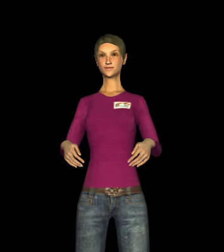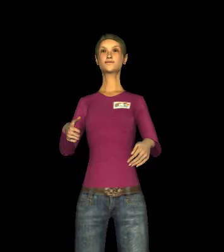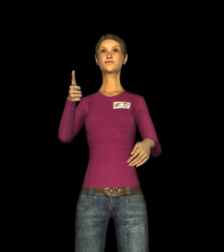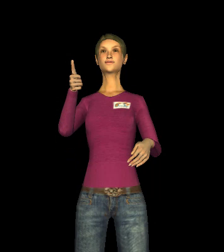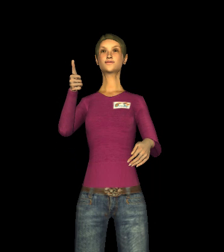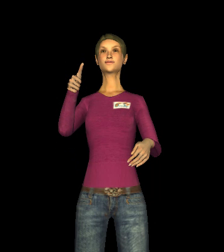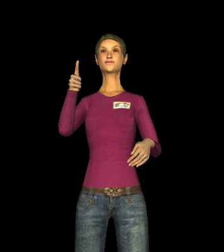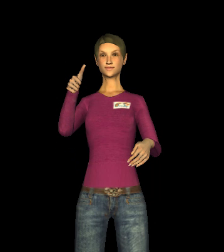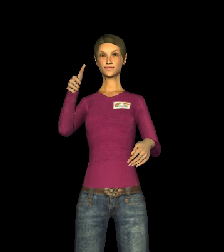أول